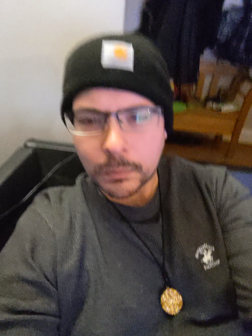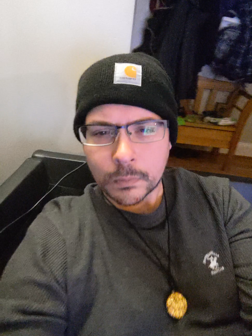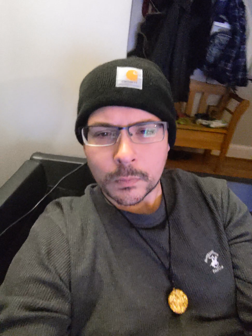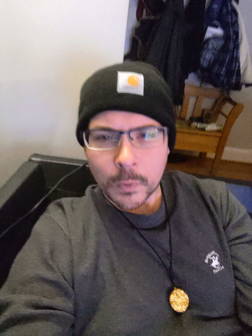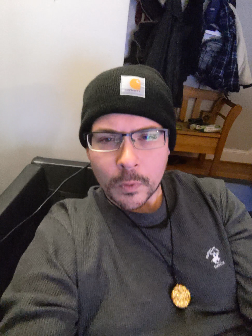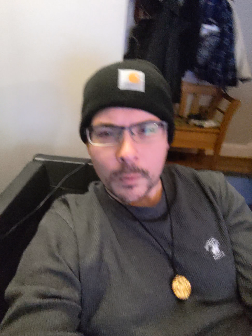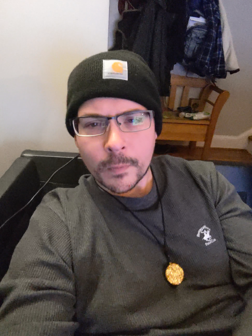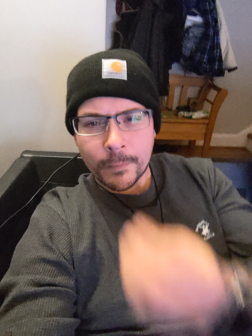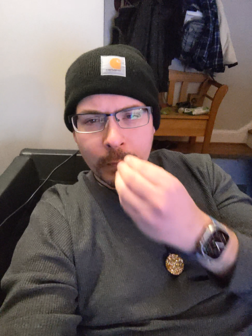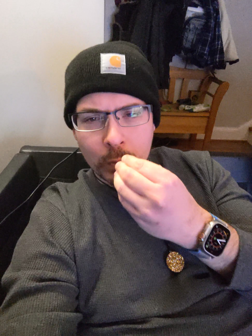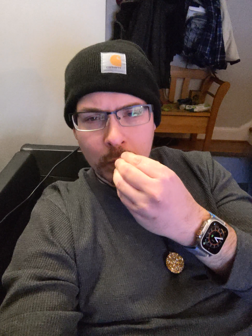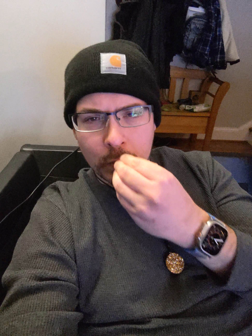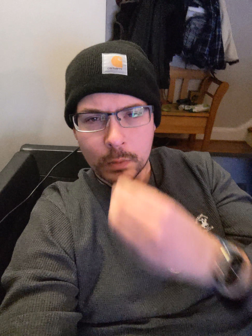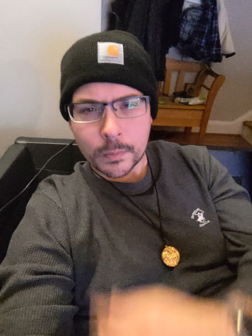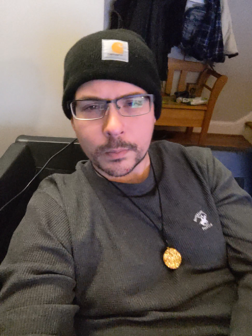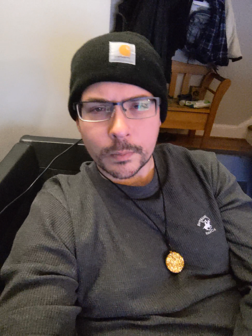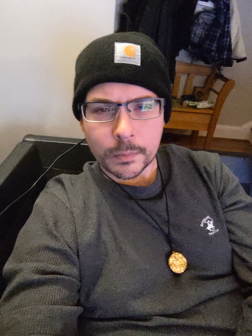food